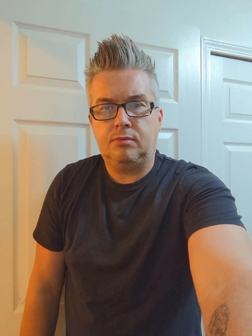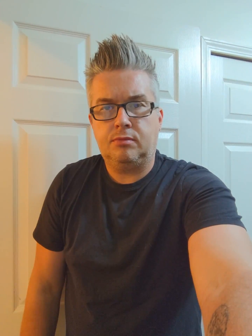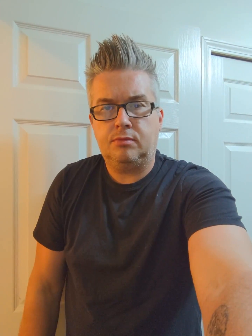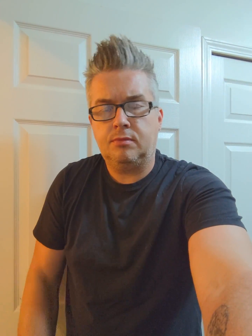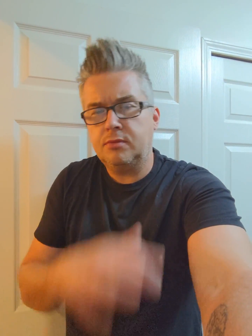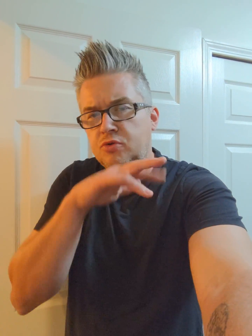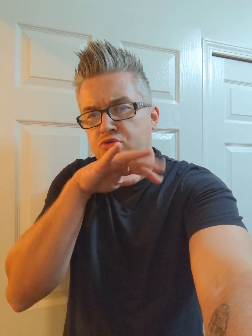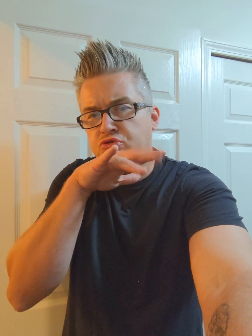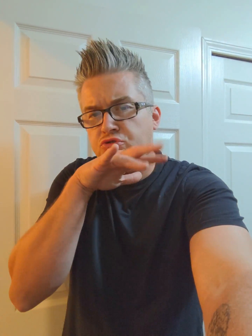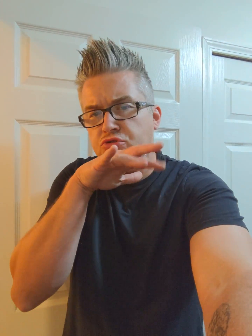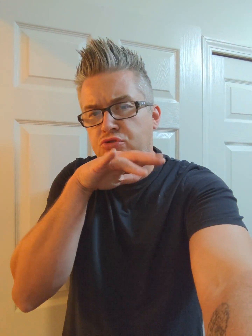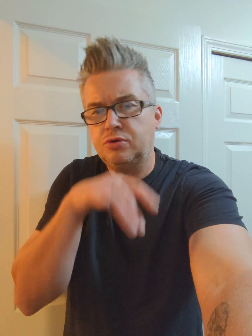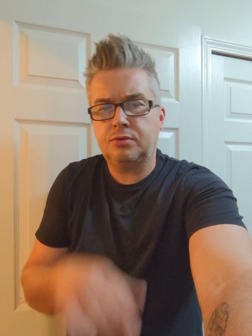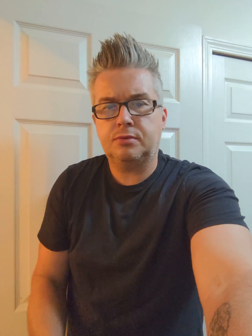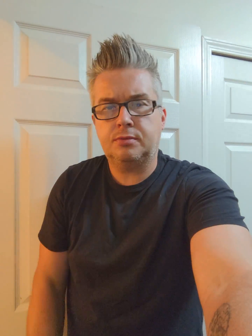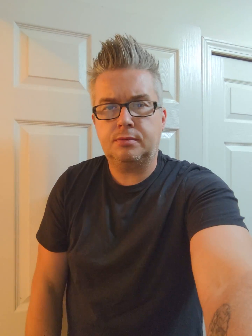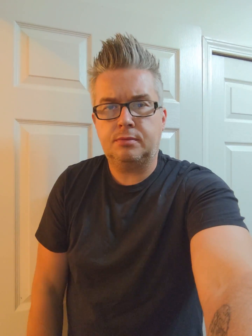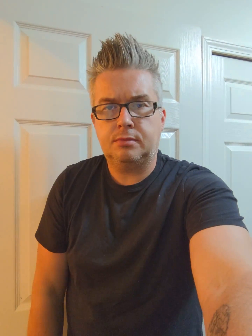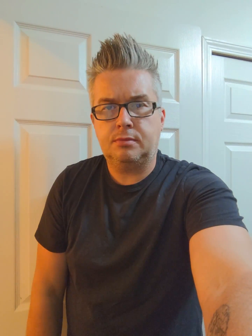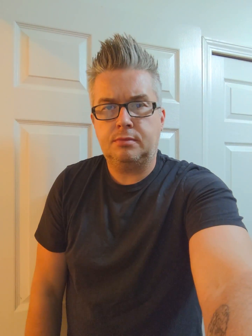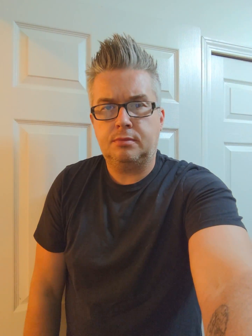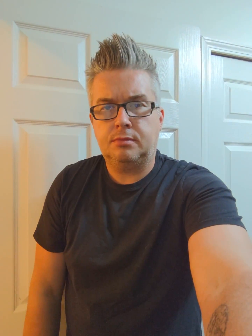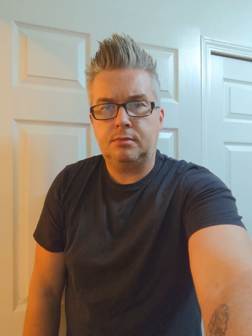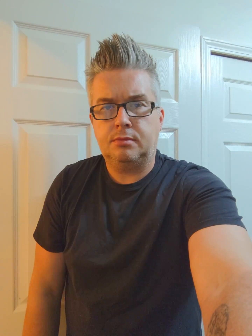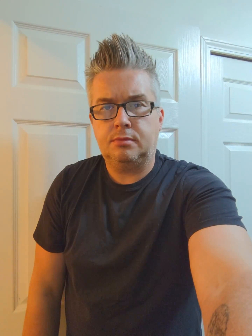naughty